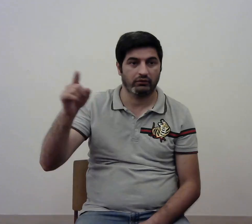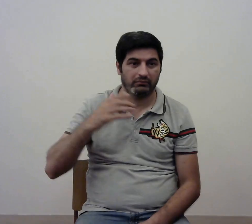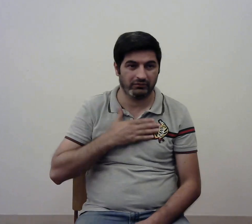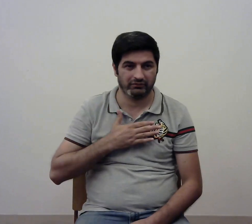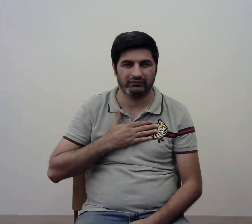mən